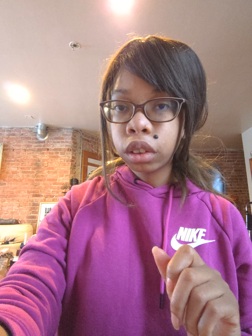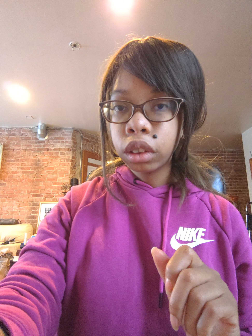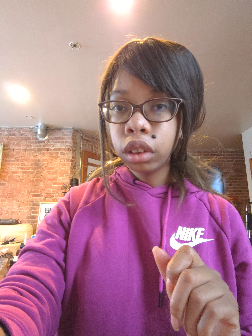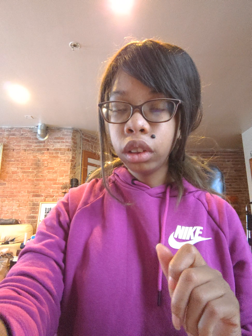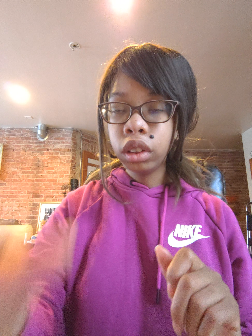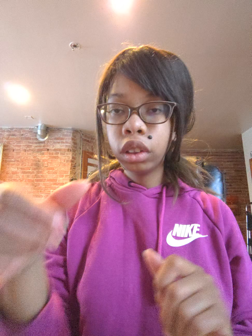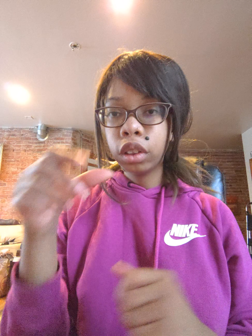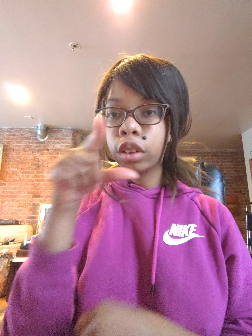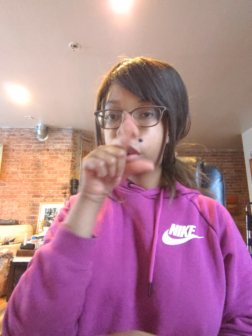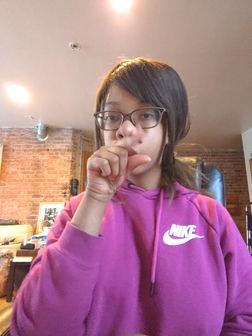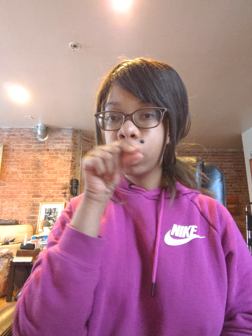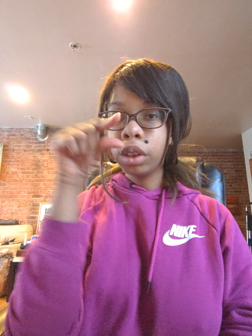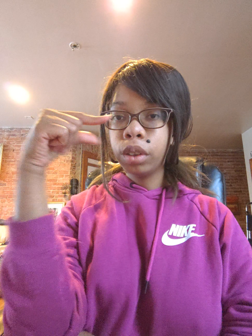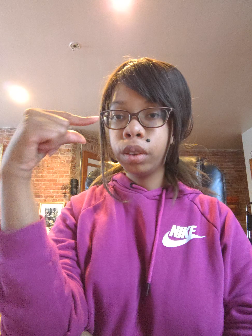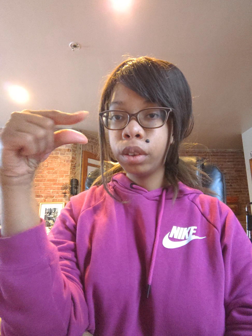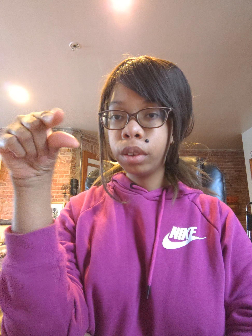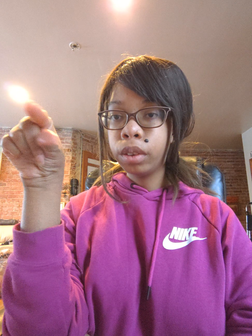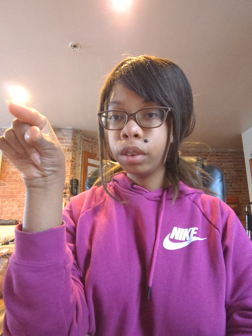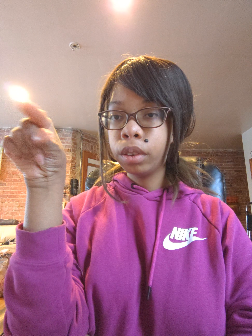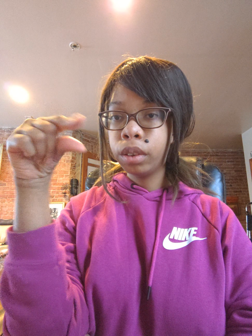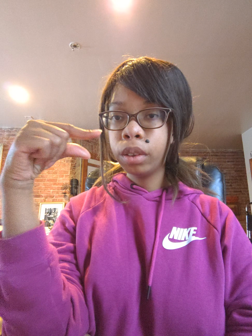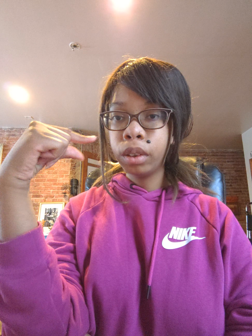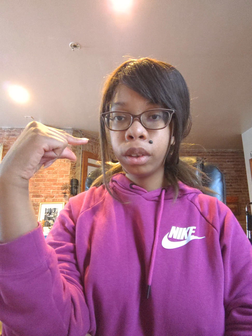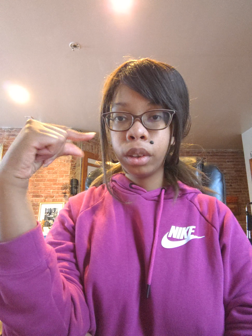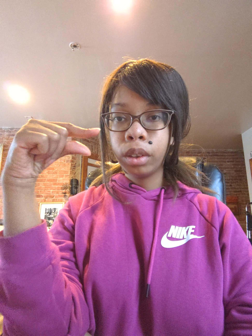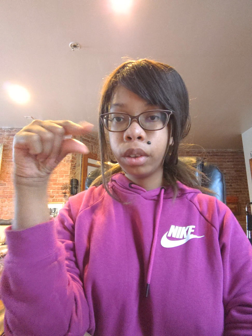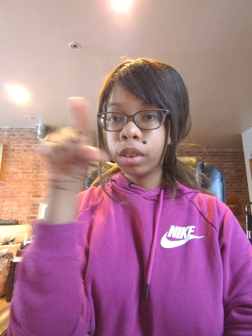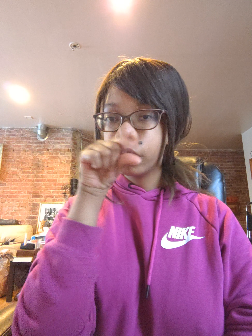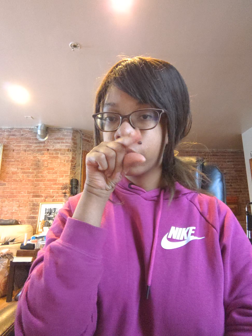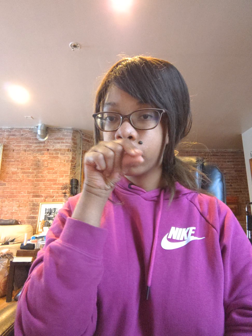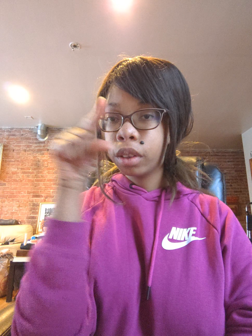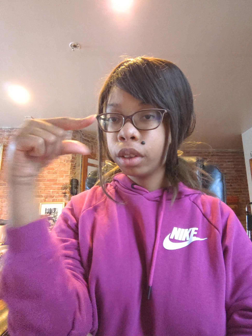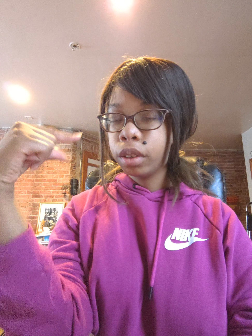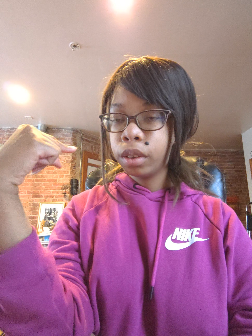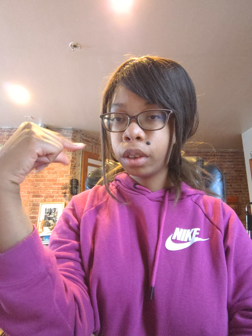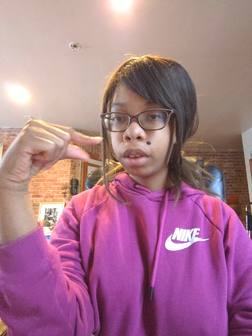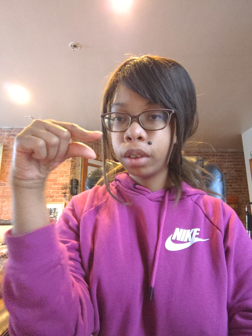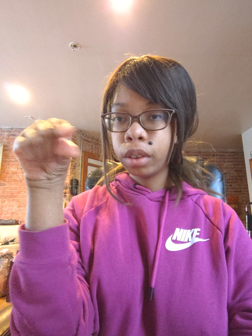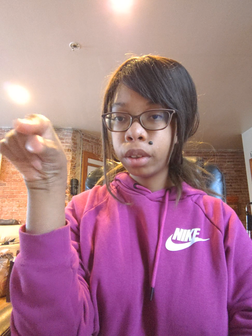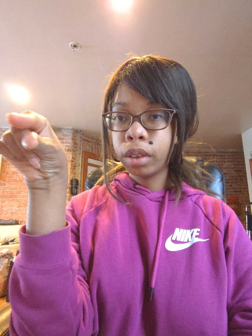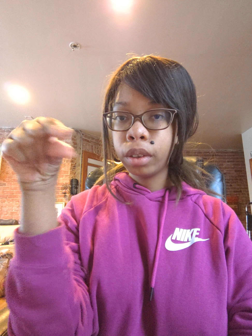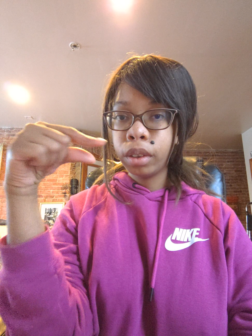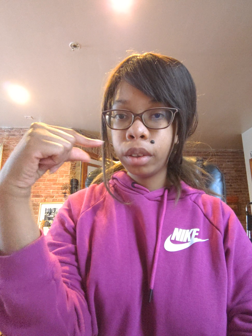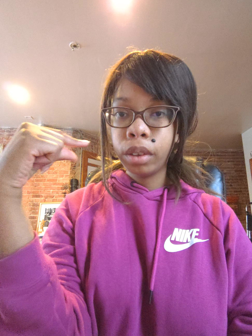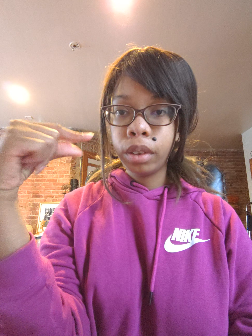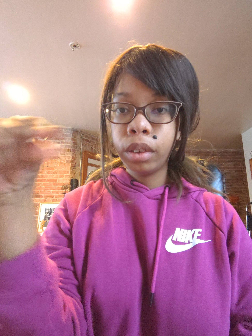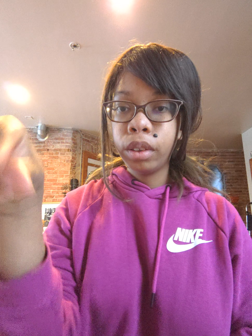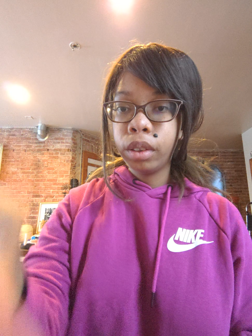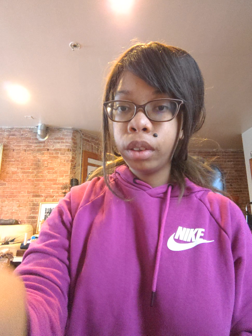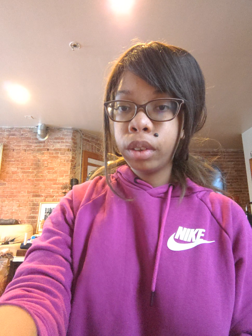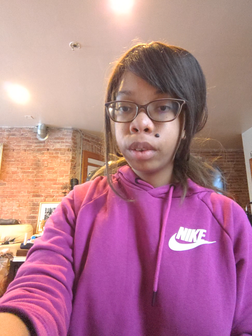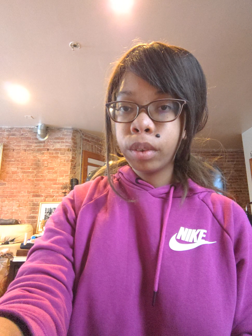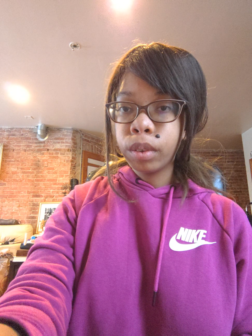goose